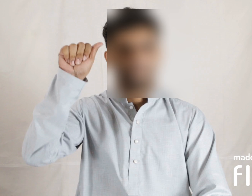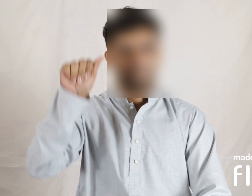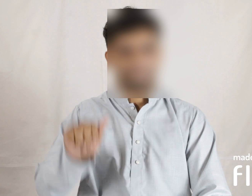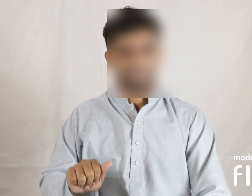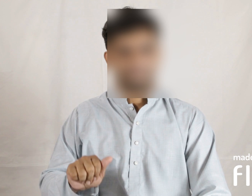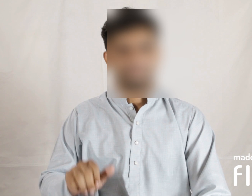آ